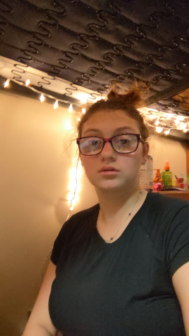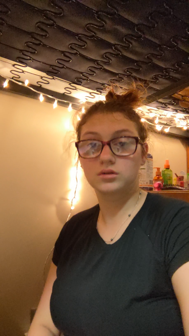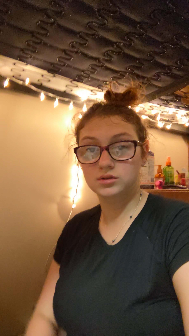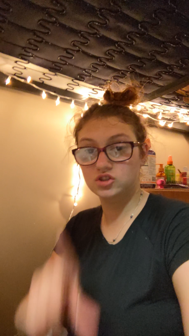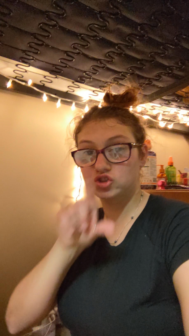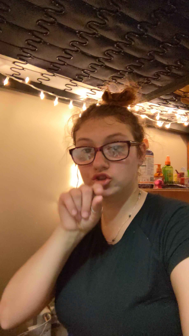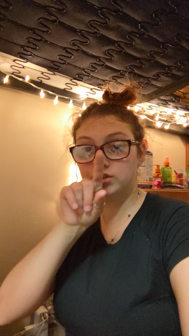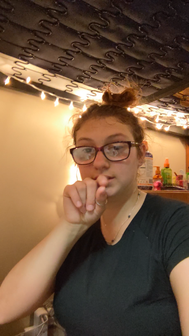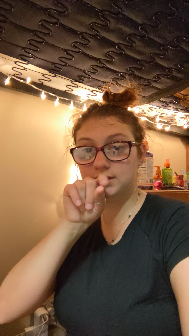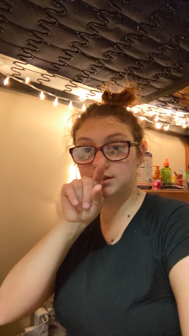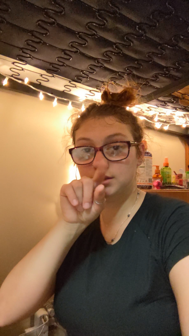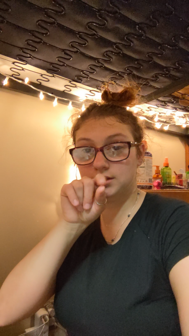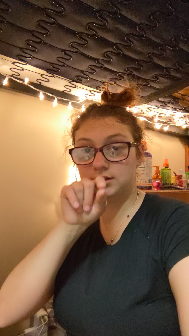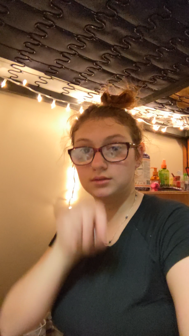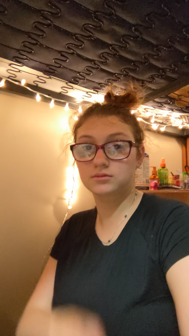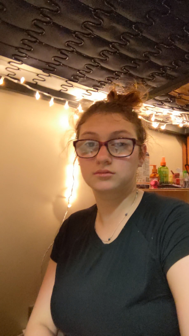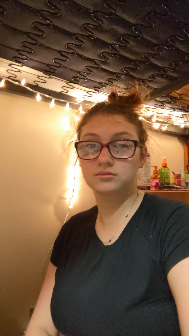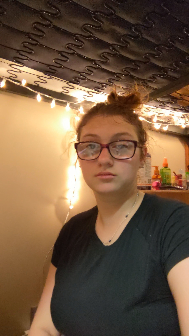chicken